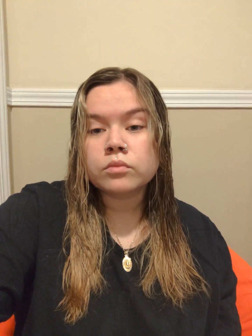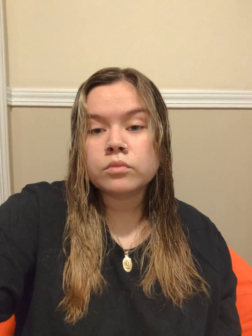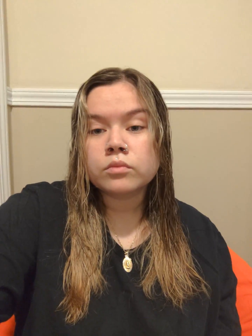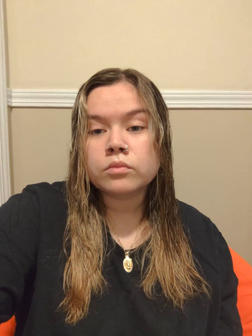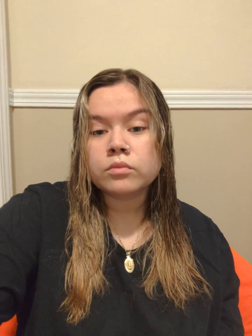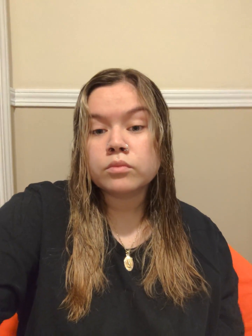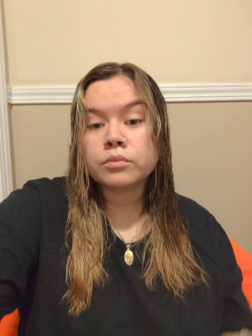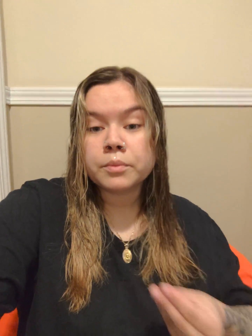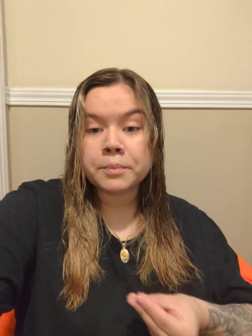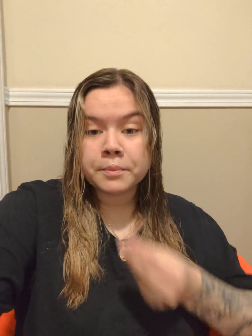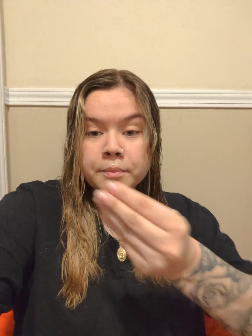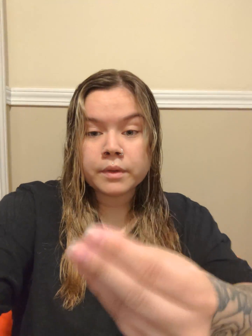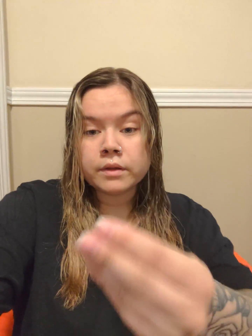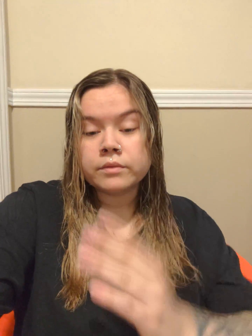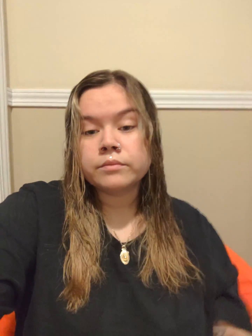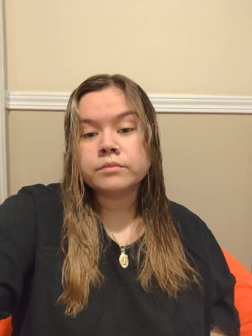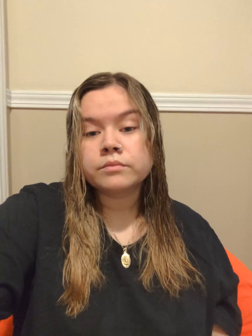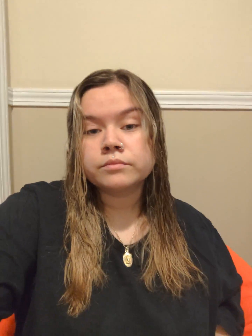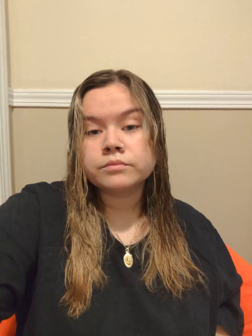buy